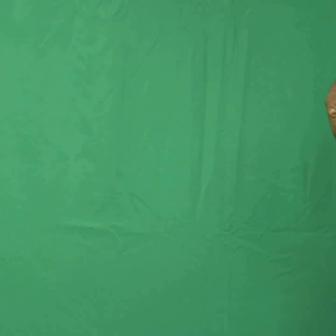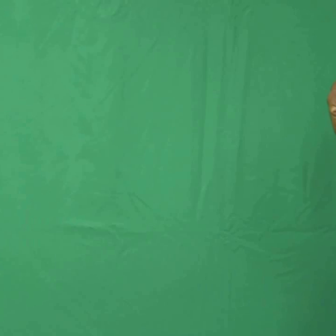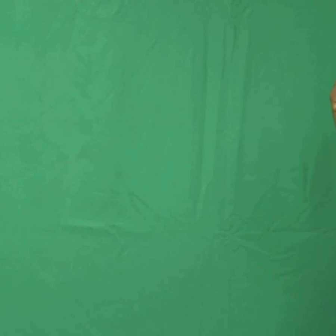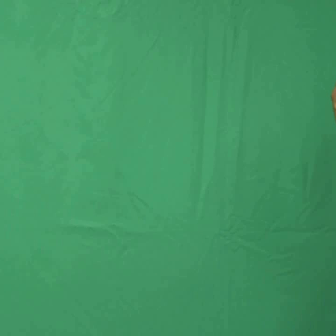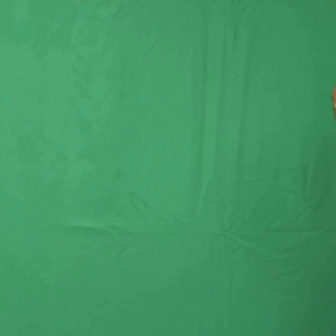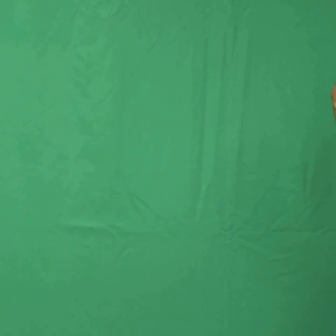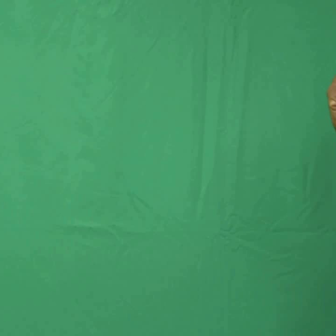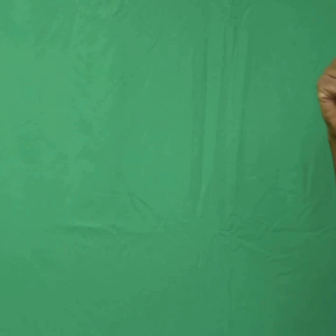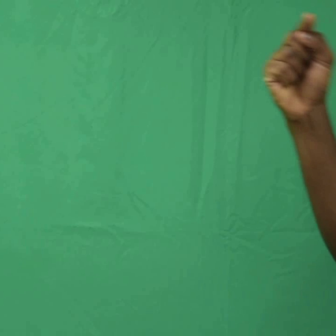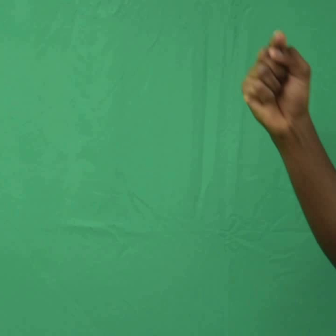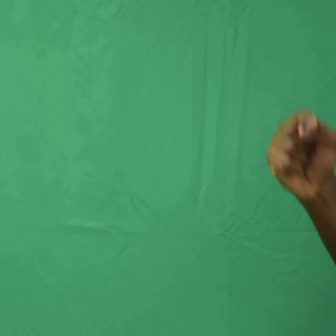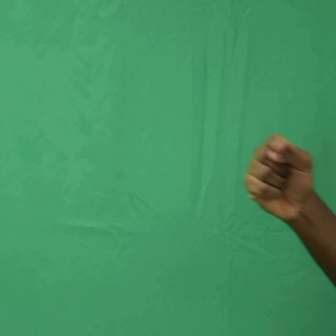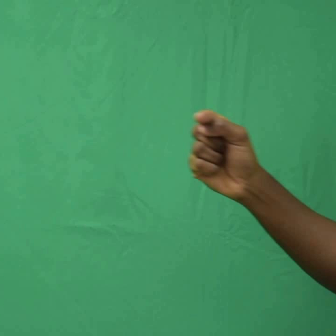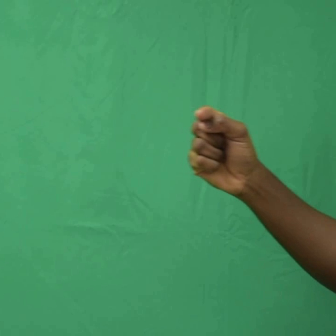Z